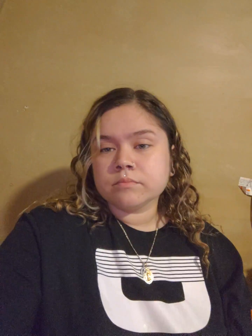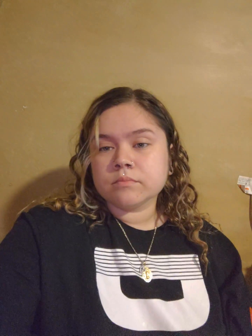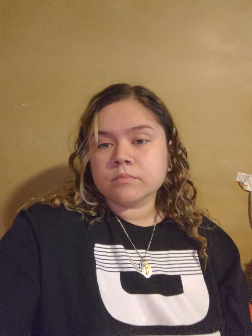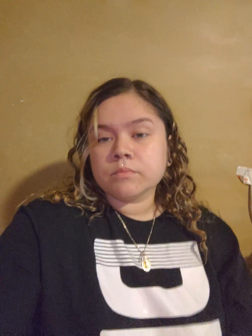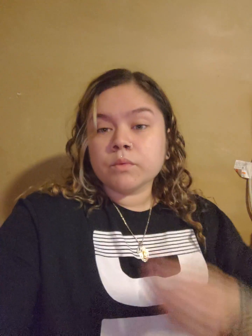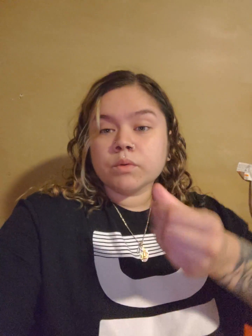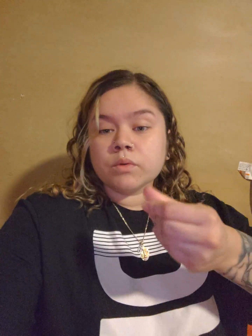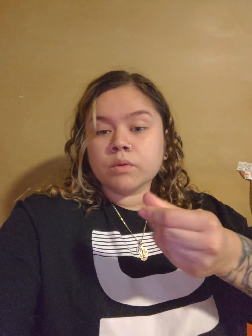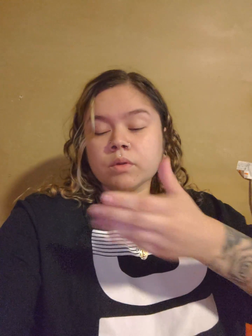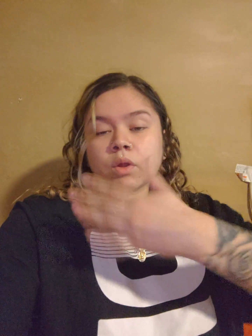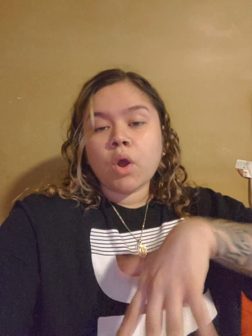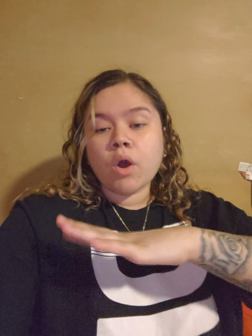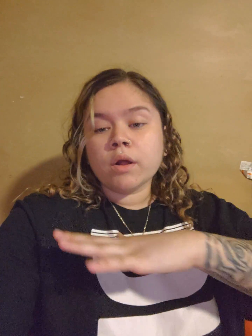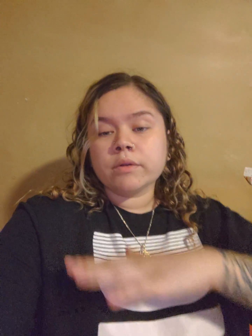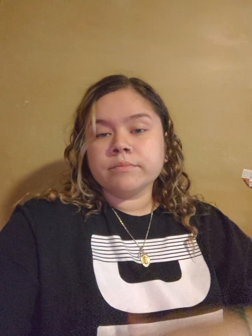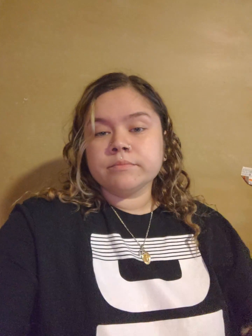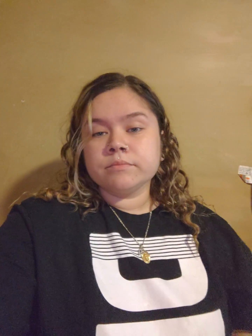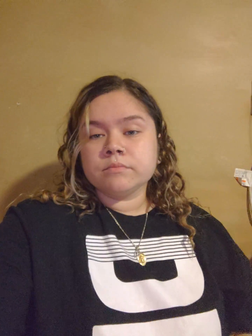garden